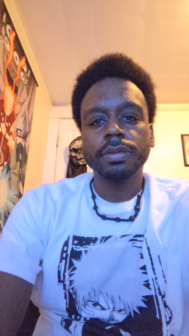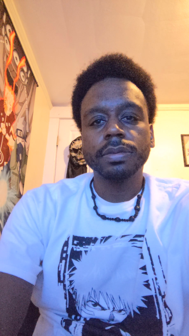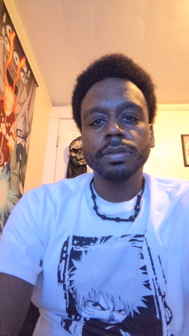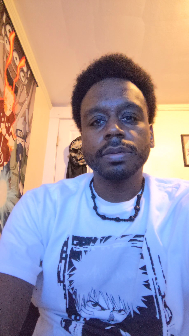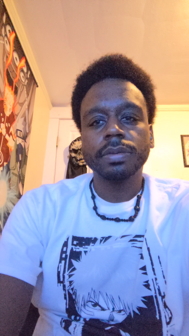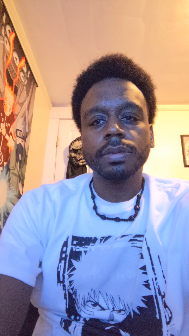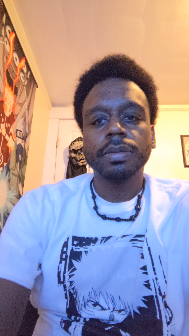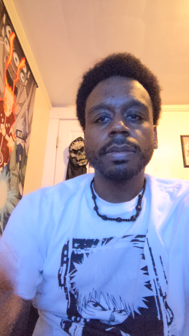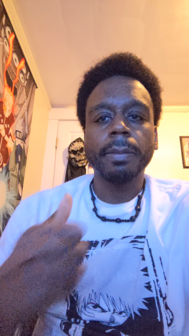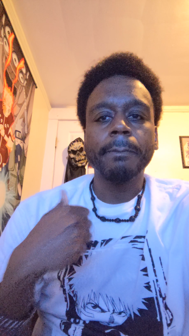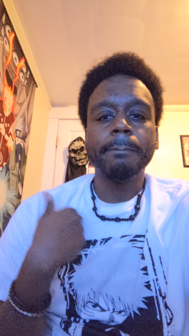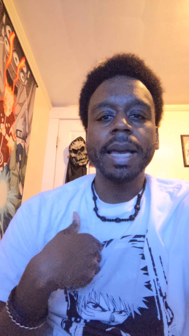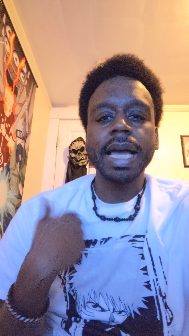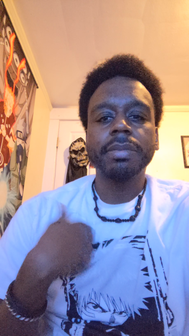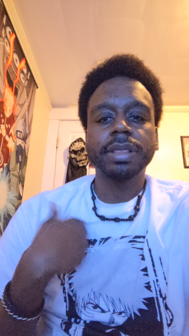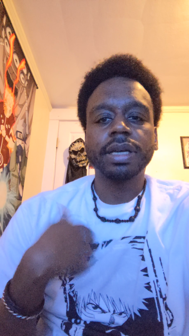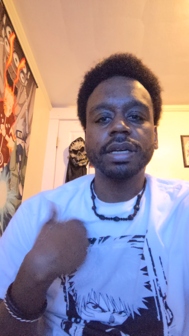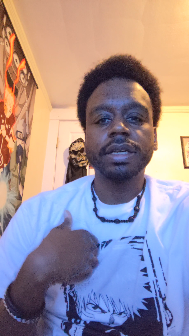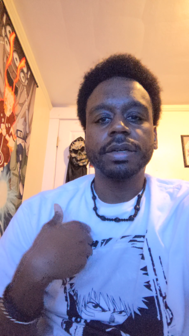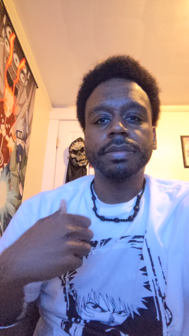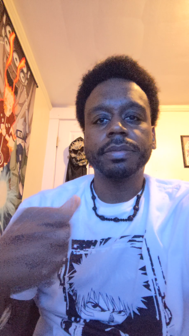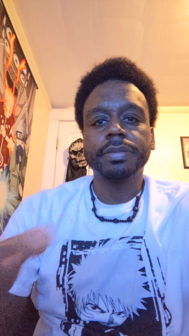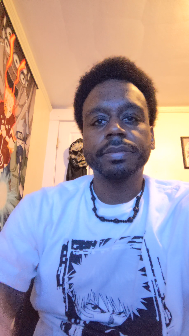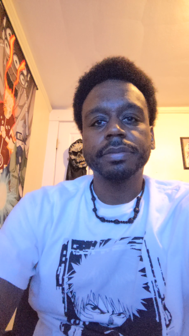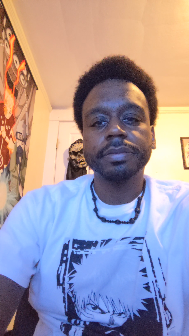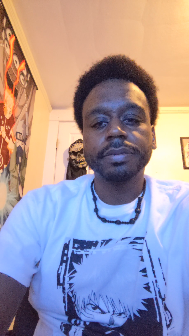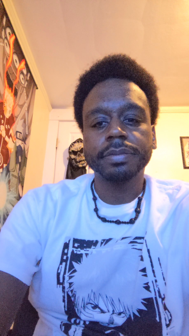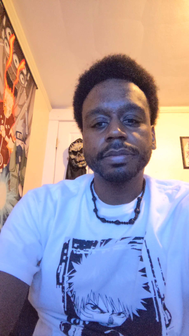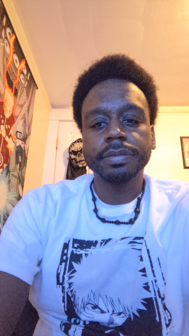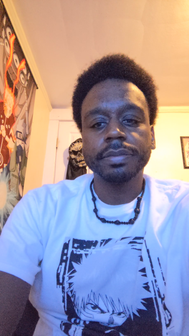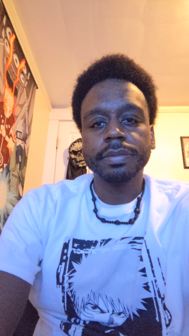bathtub